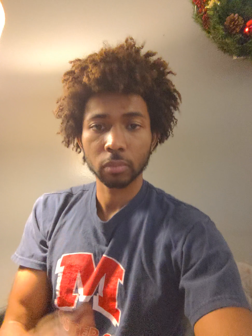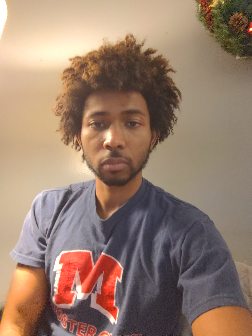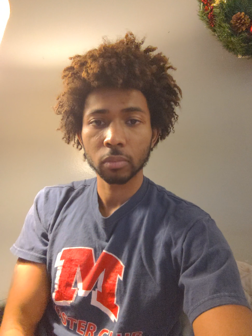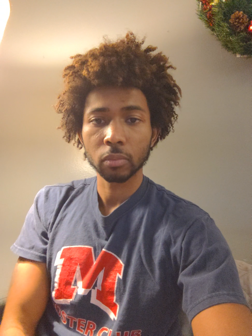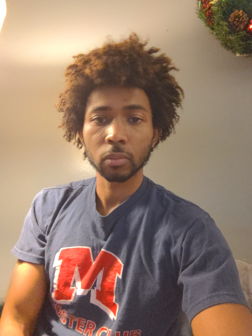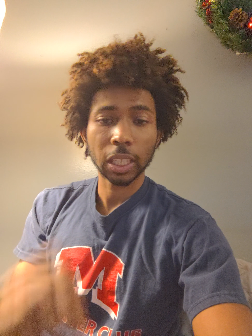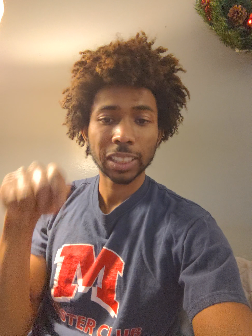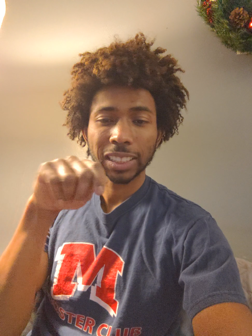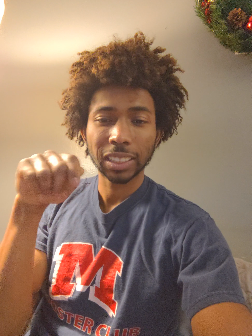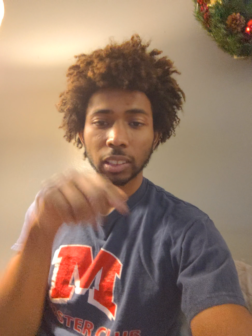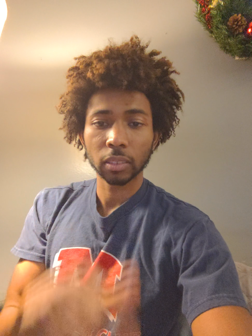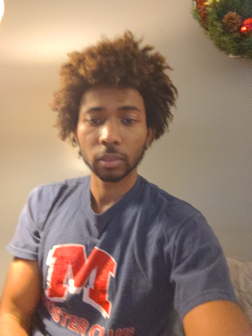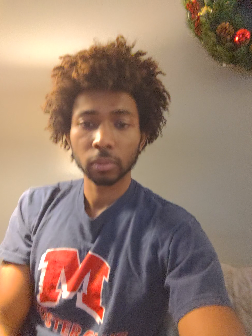toothbrush